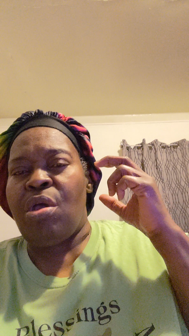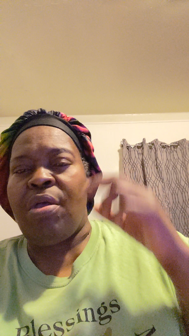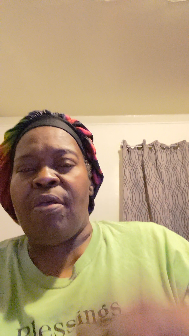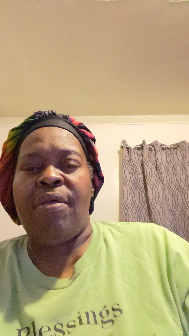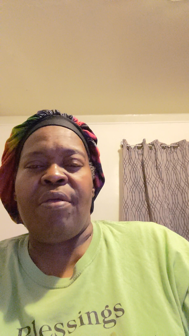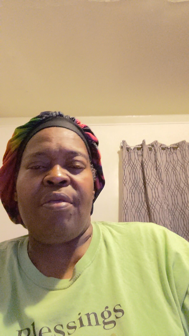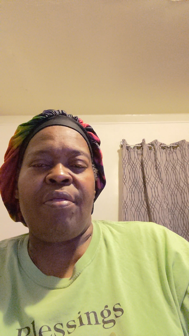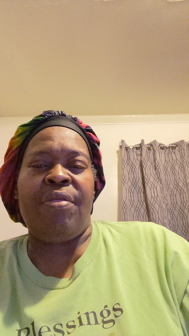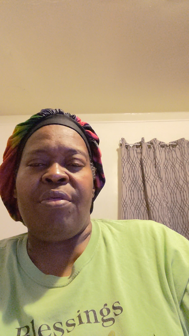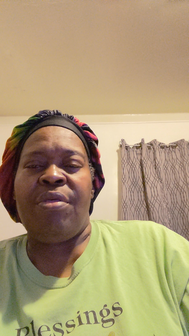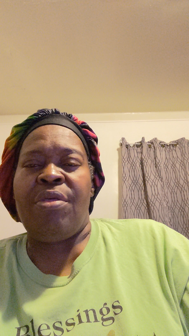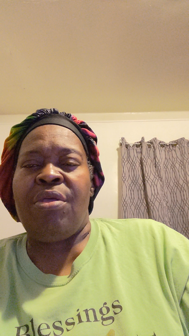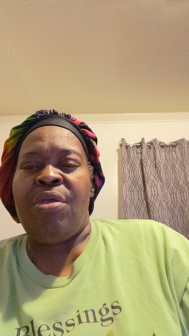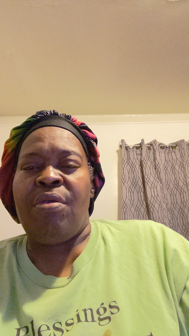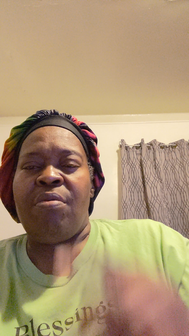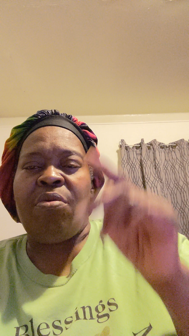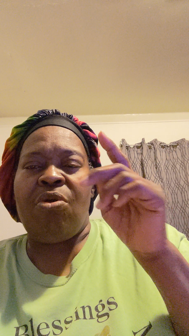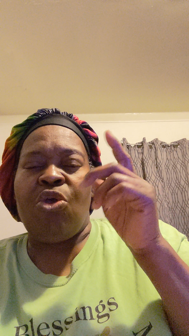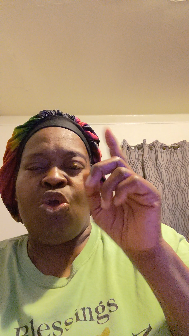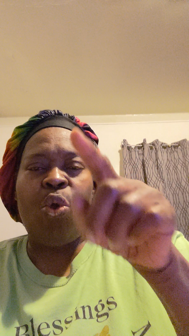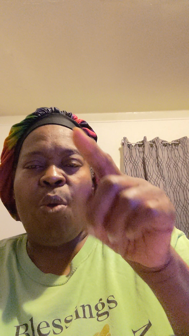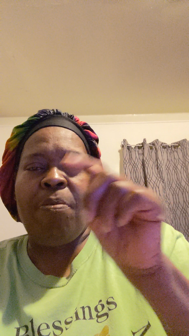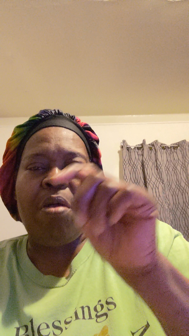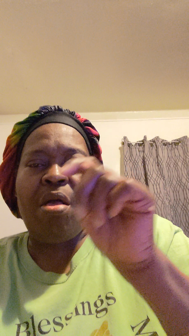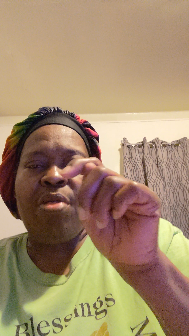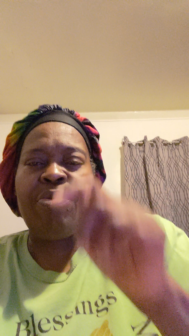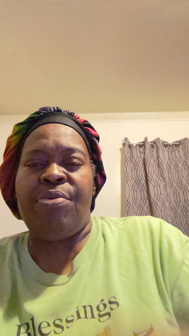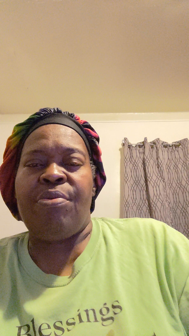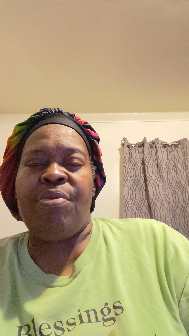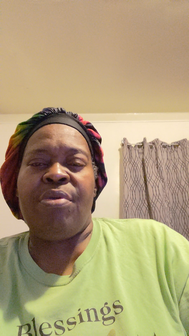go potty